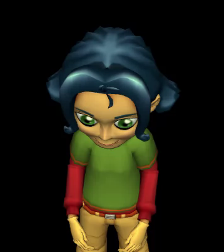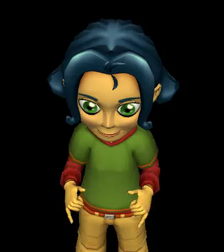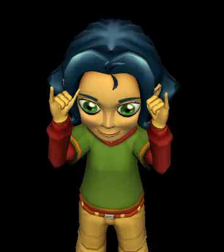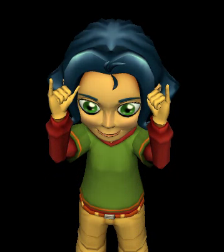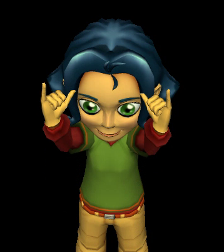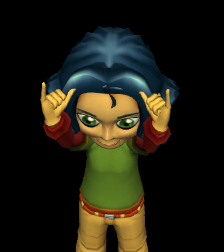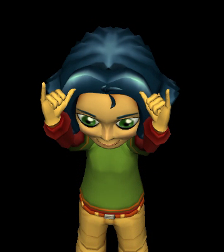لحم بقر